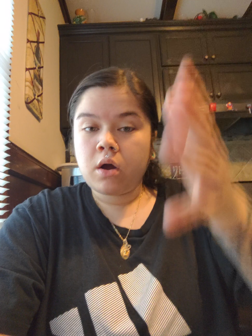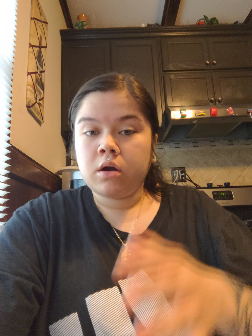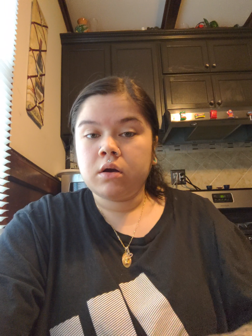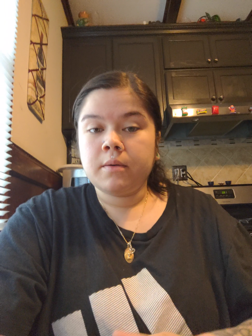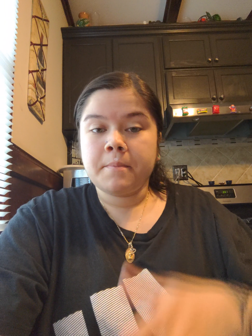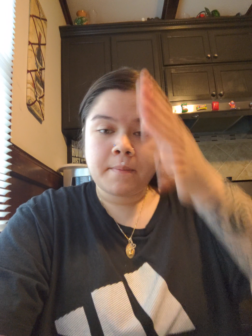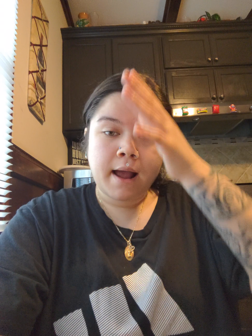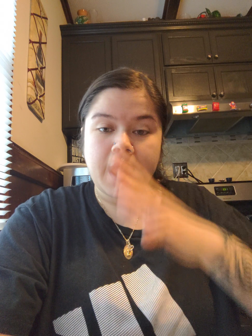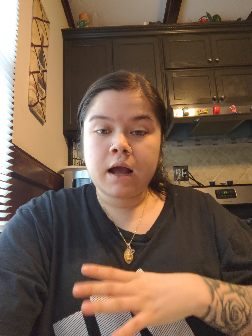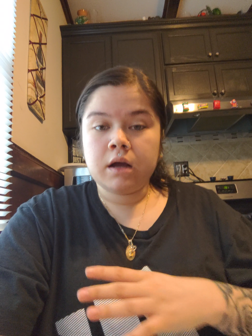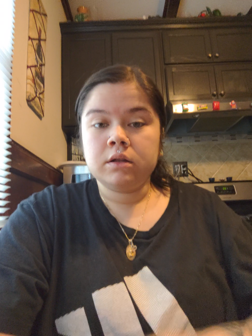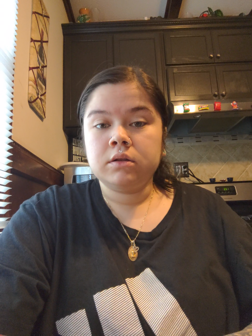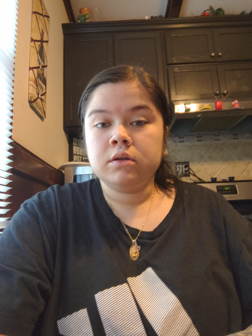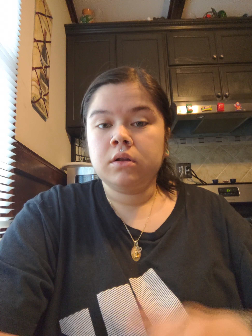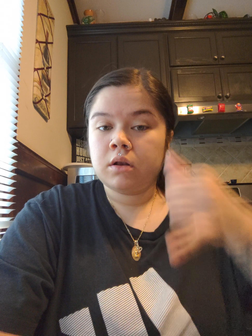man